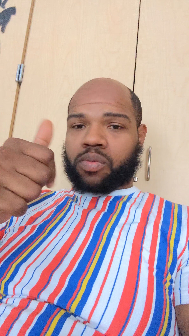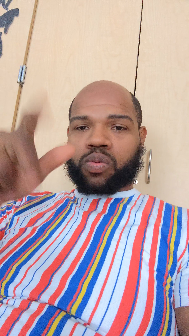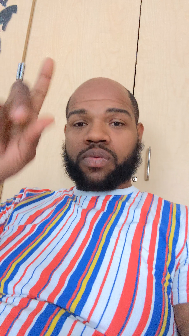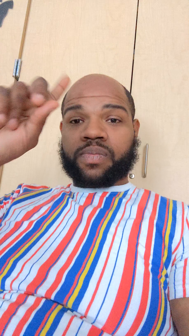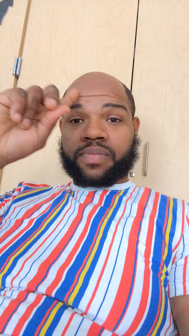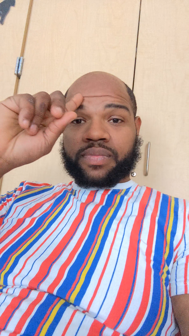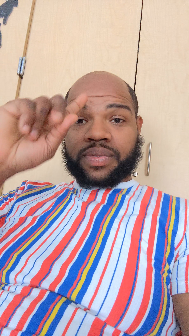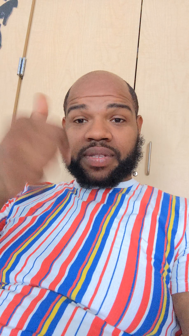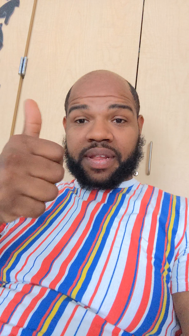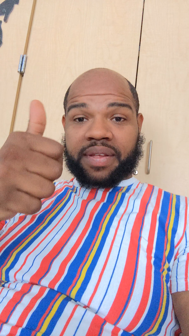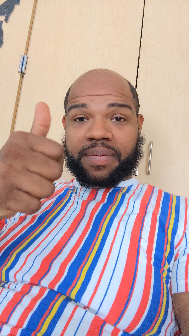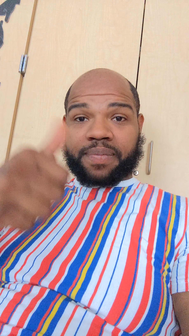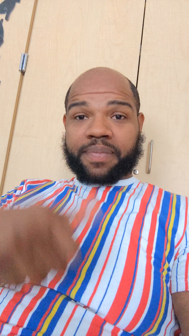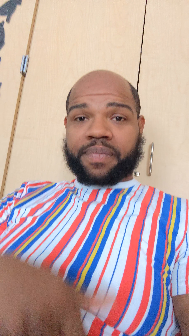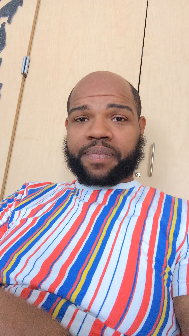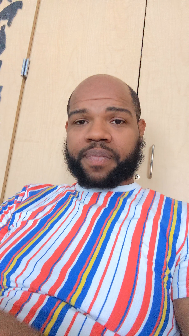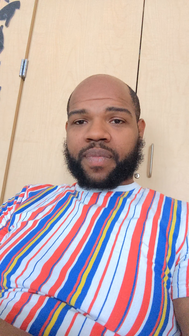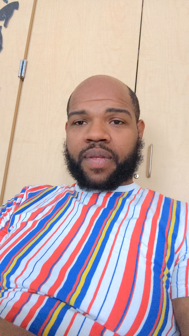dime